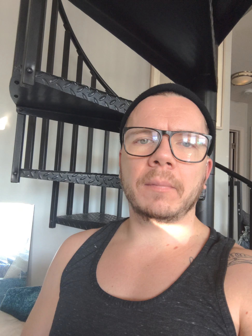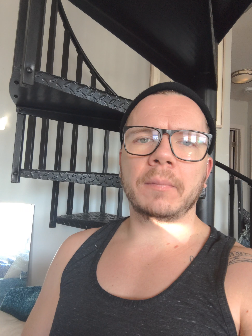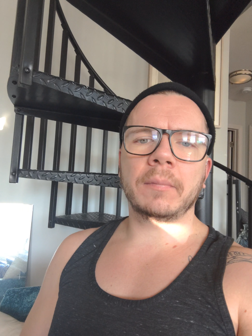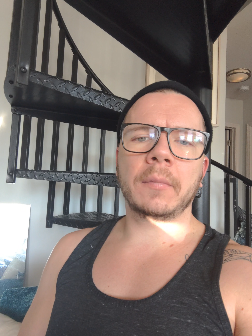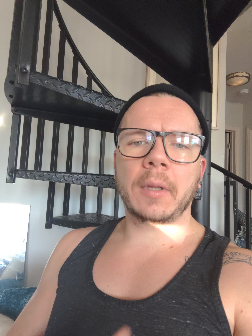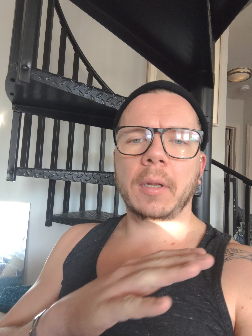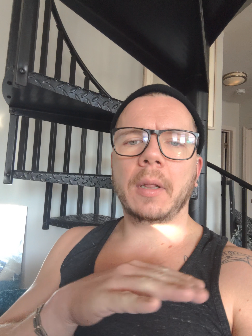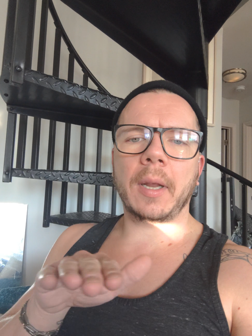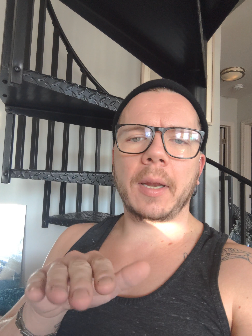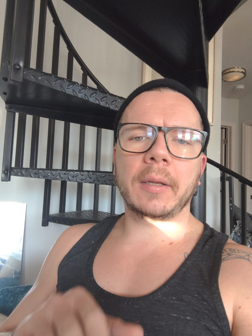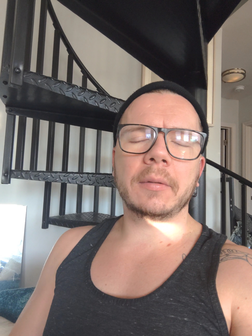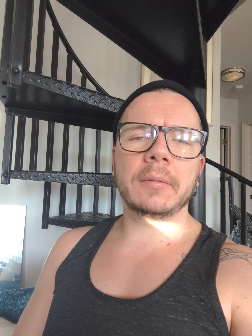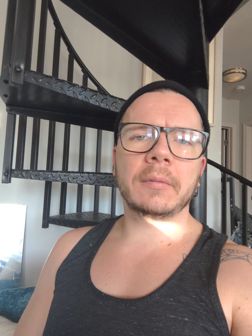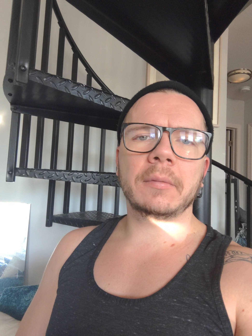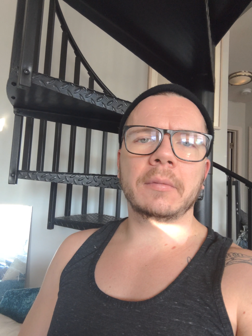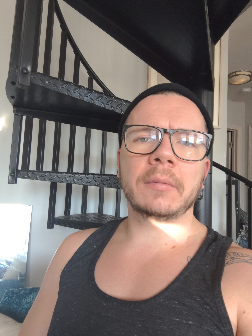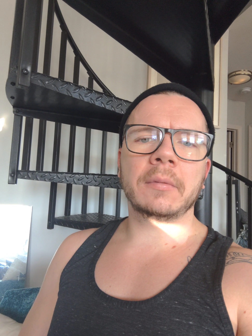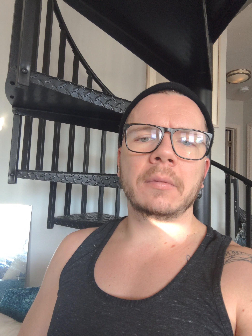clean